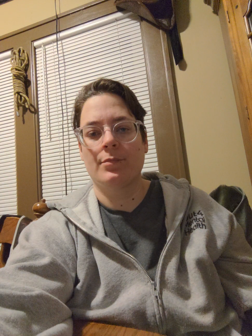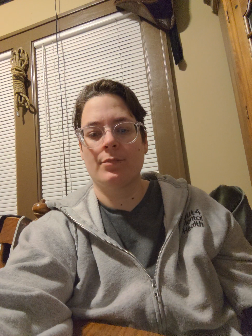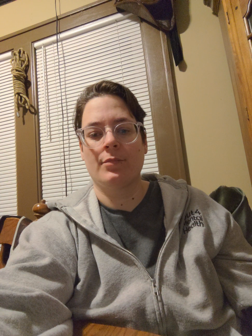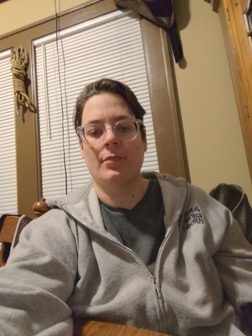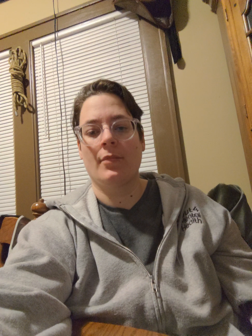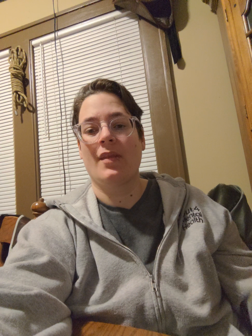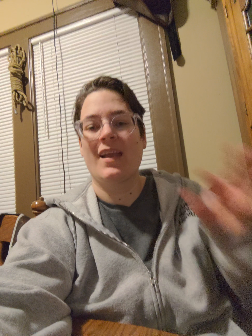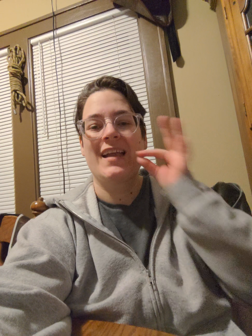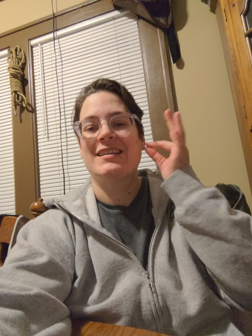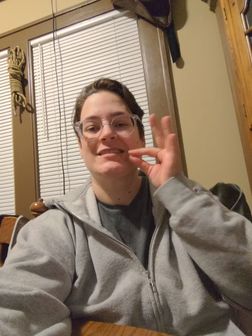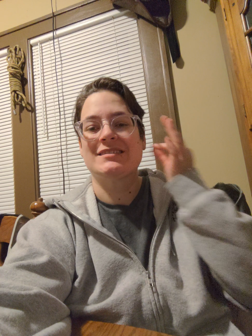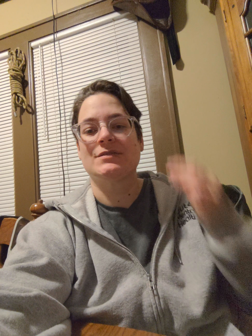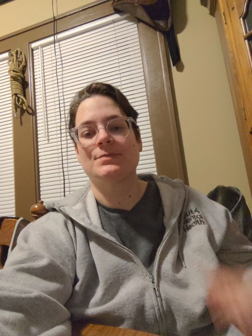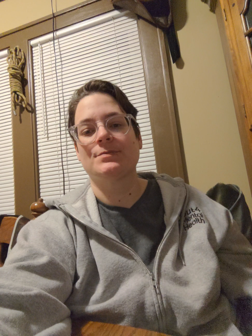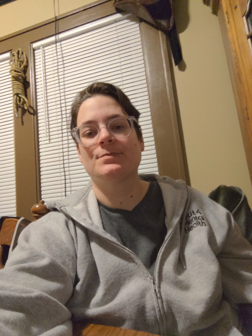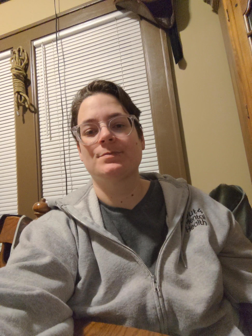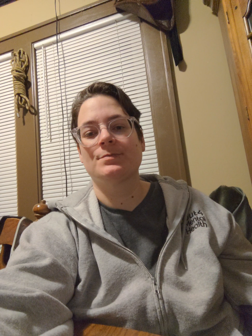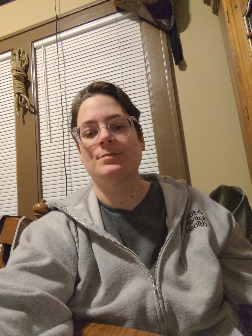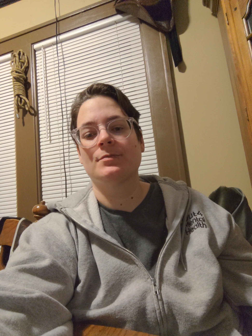cat